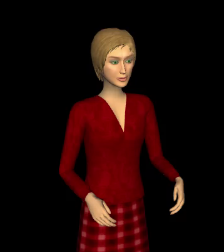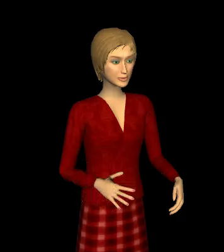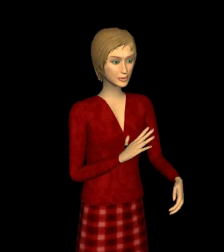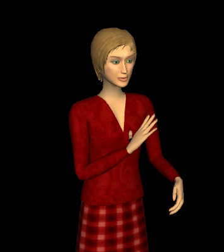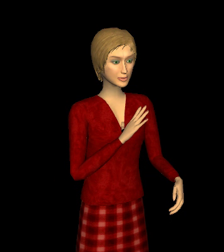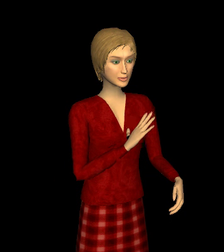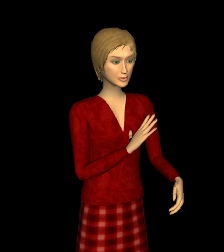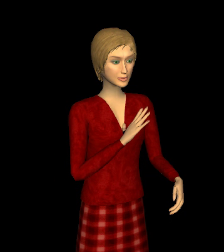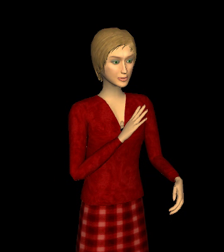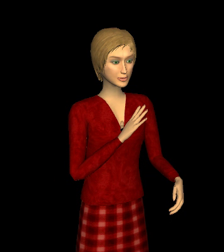يمتلك